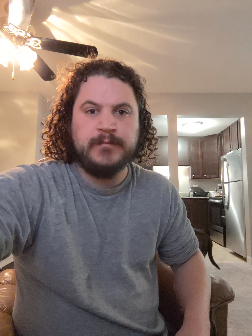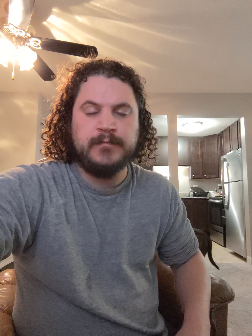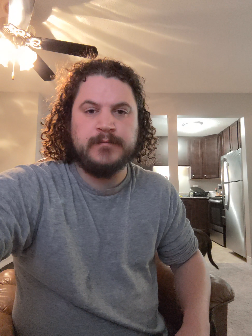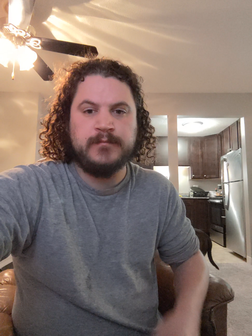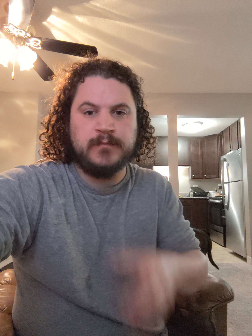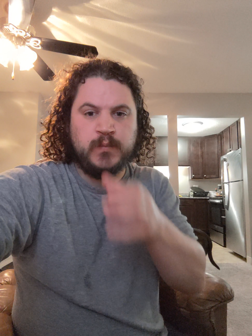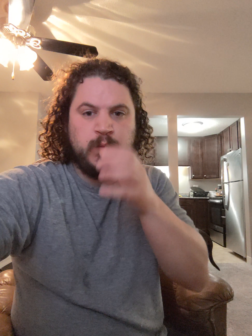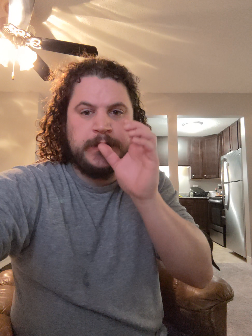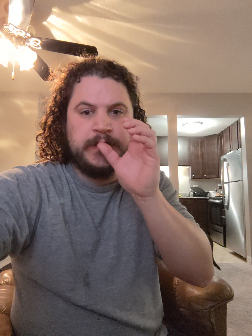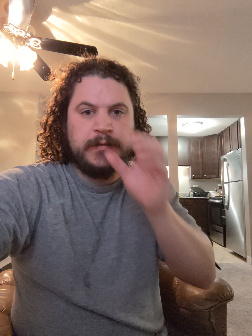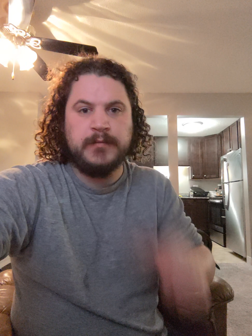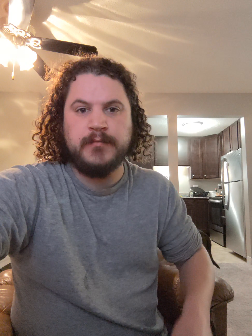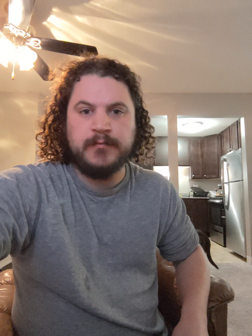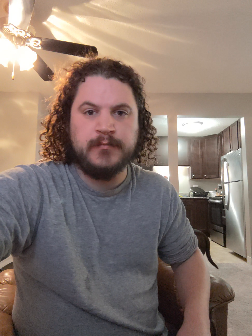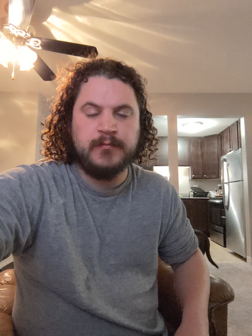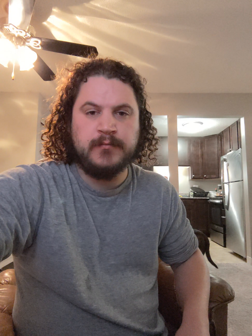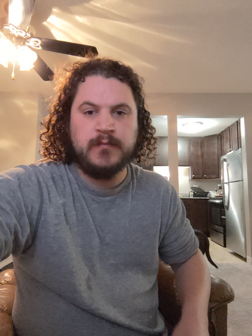drink